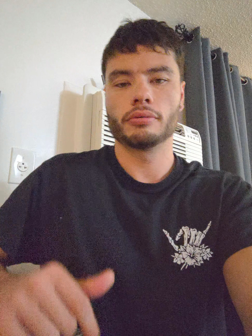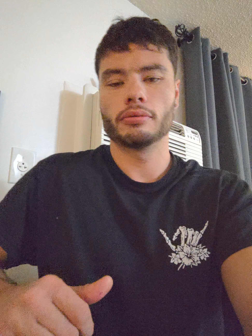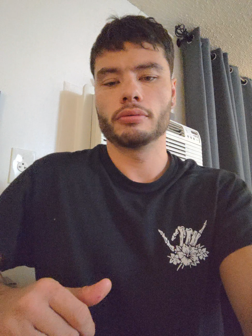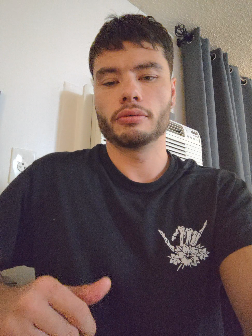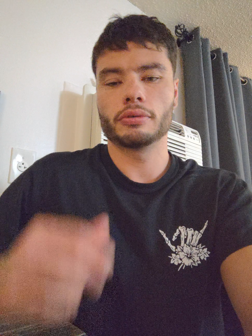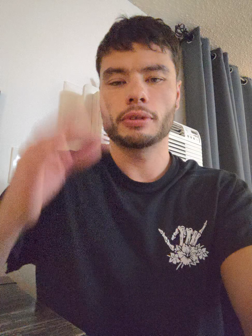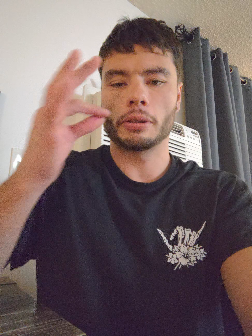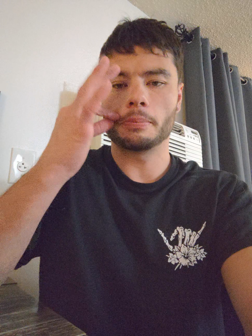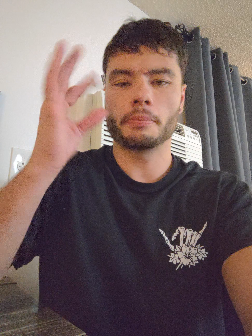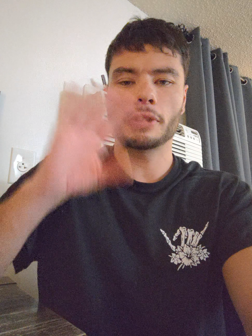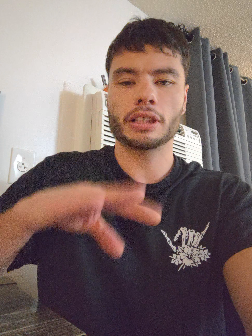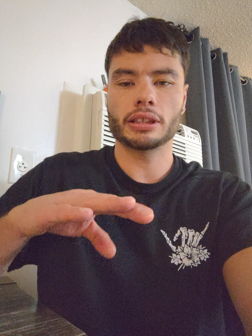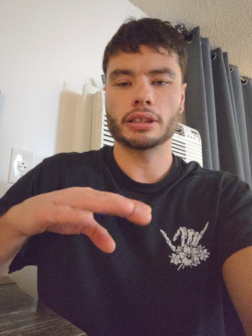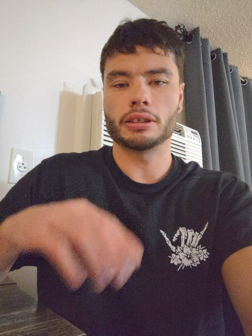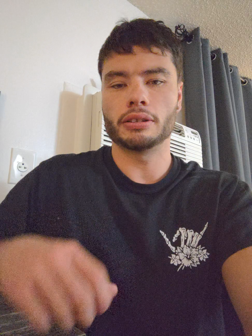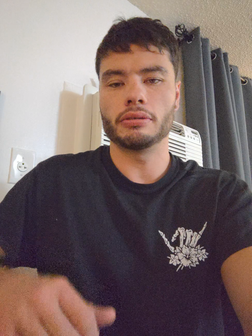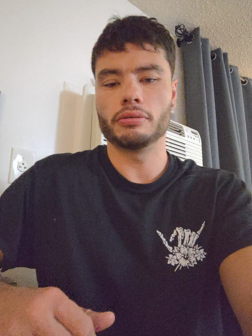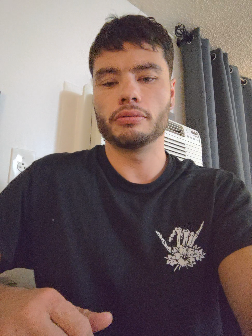bee